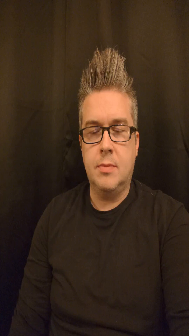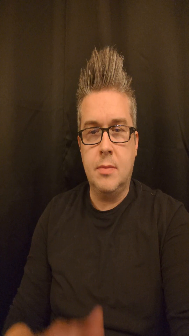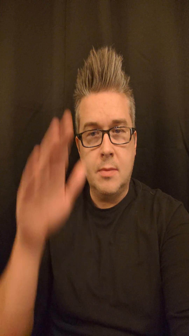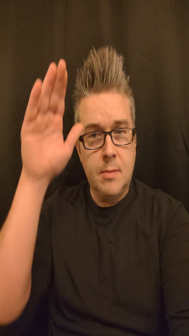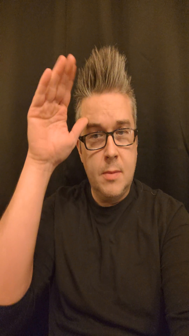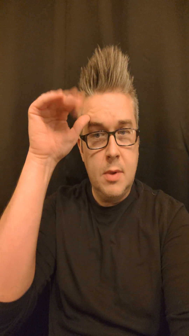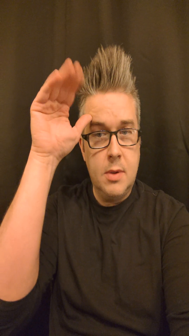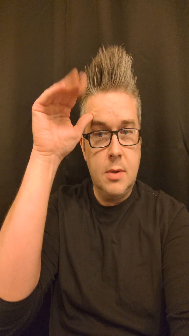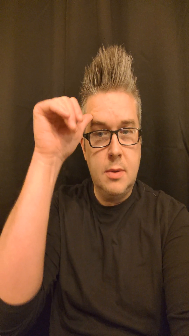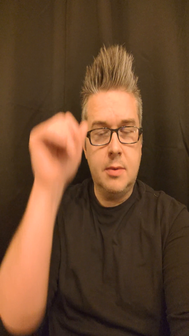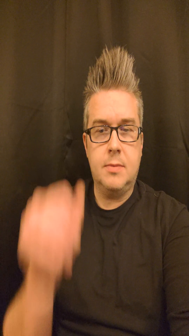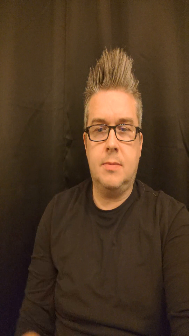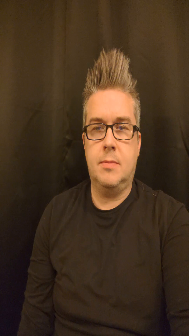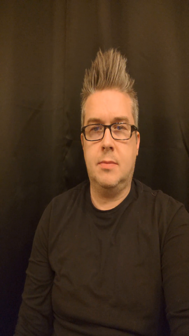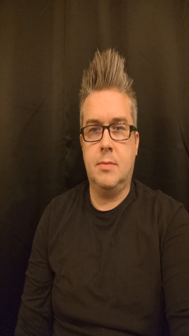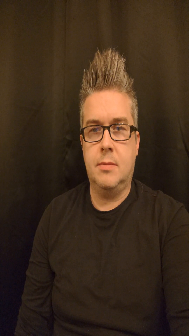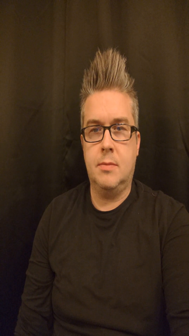donkey